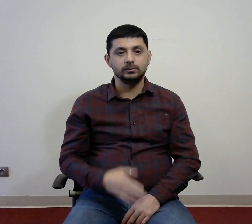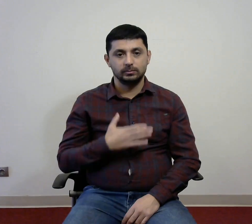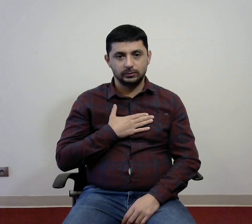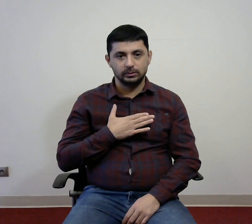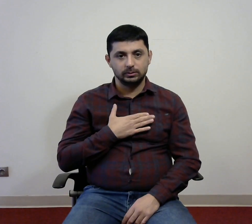mən